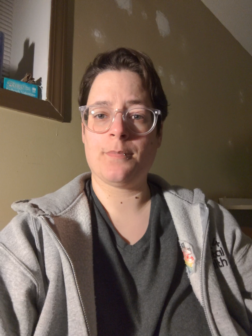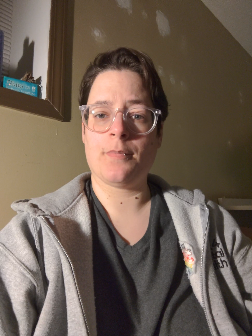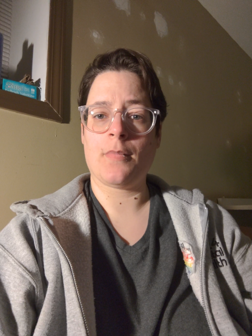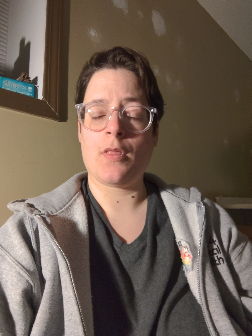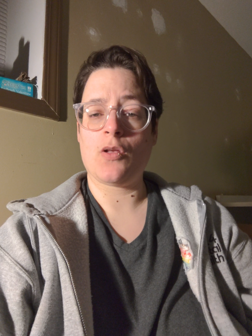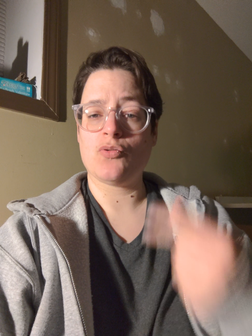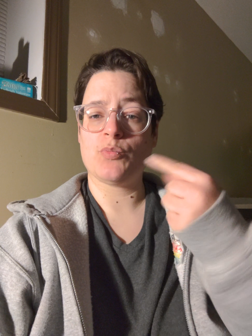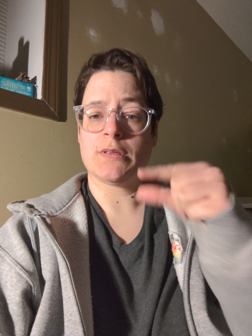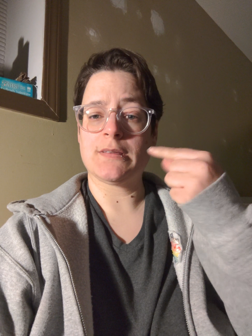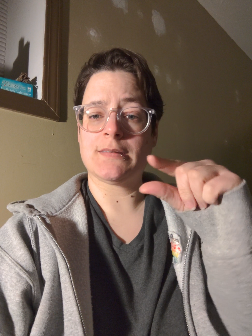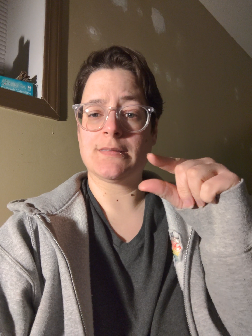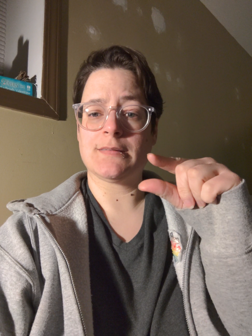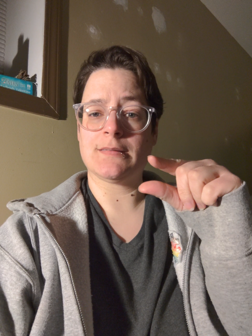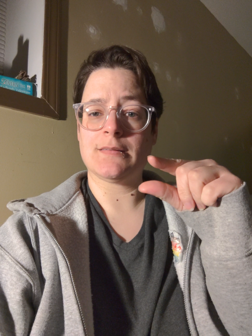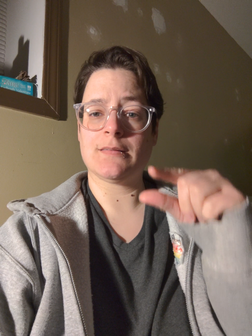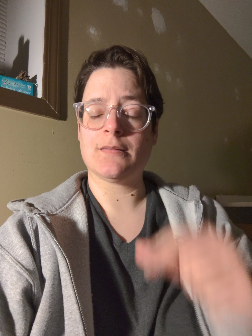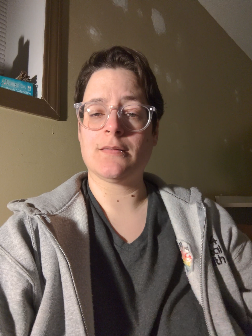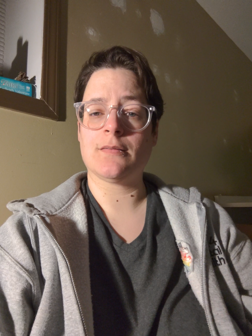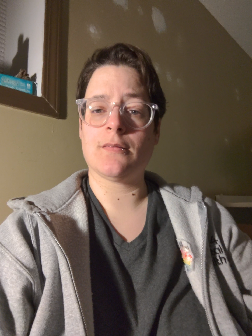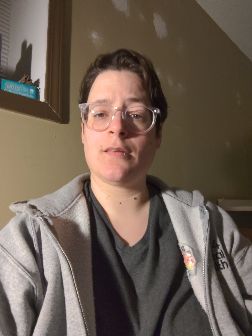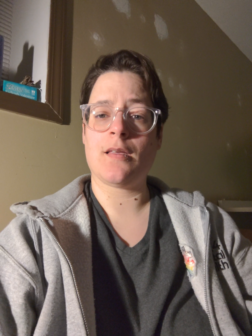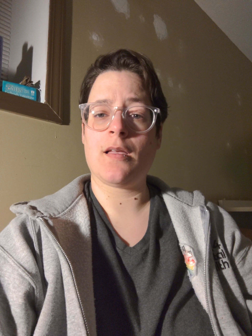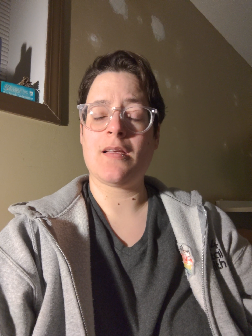green